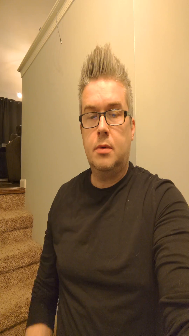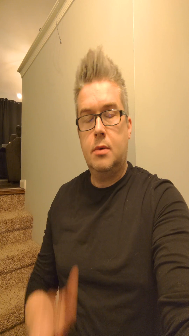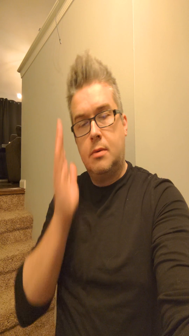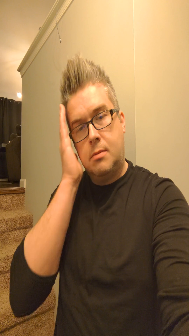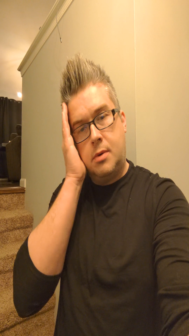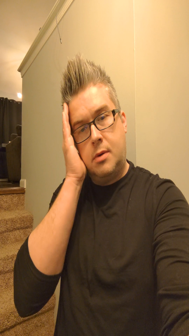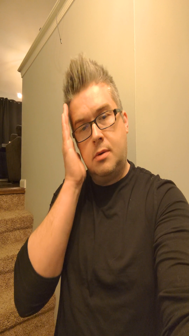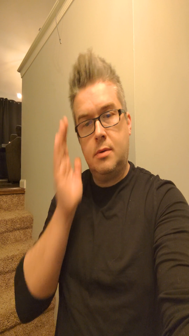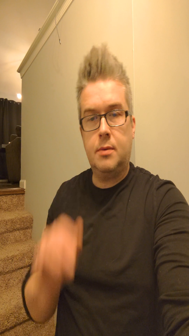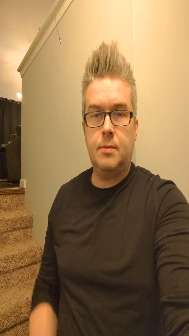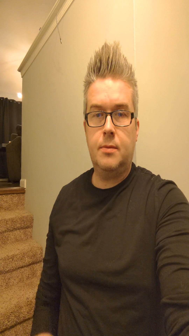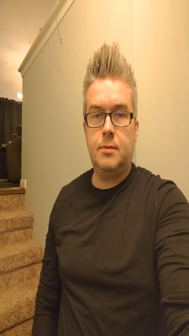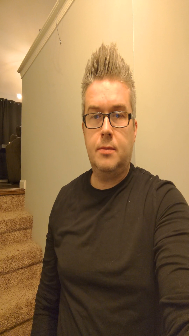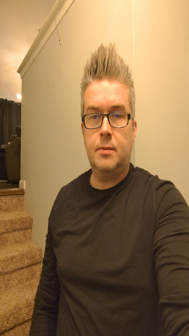bed